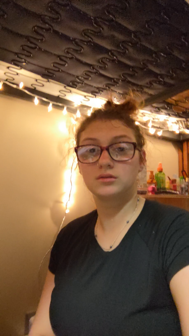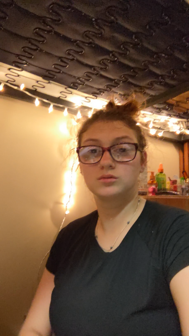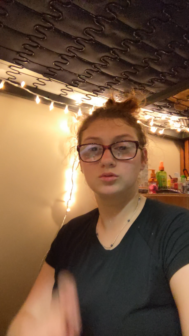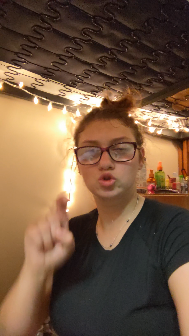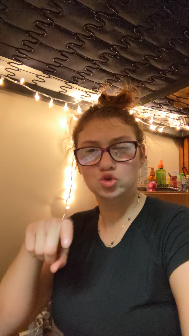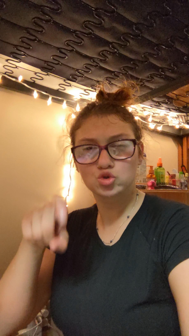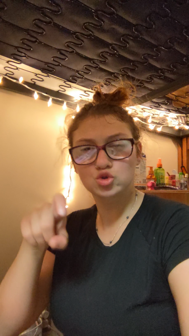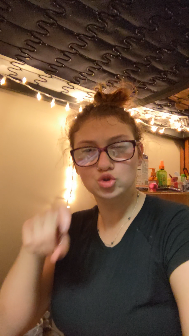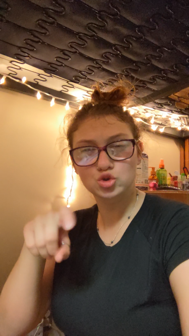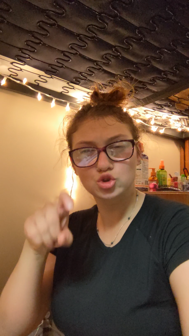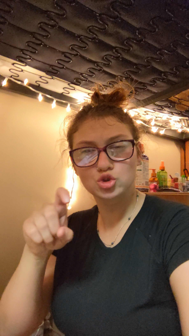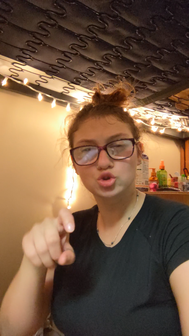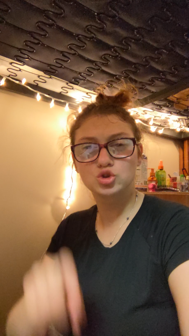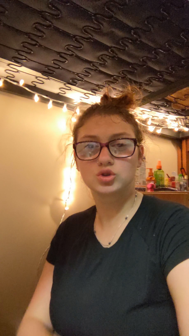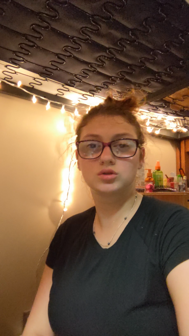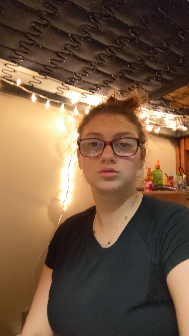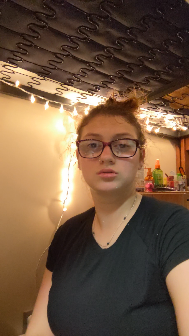should